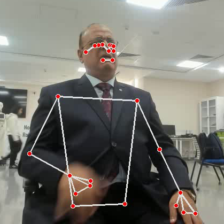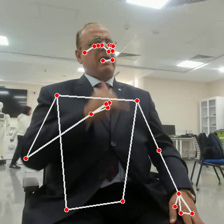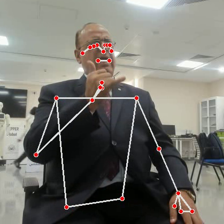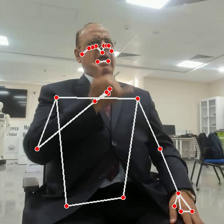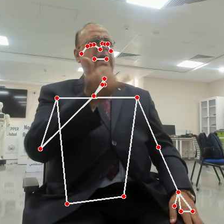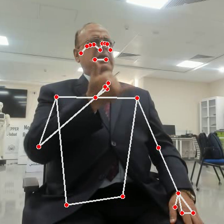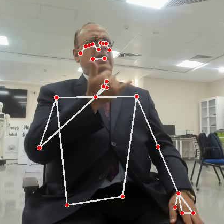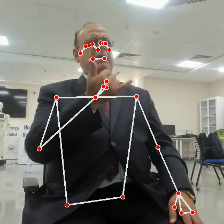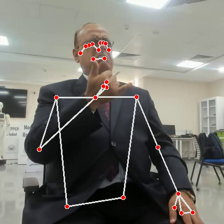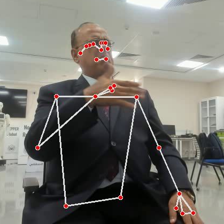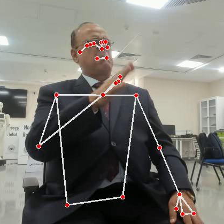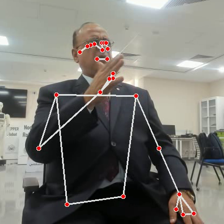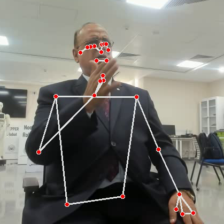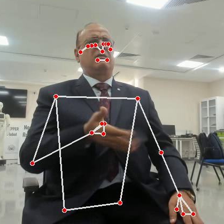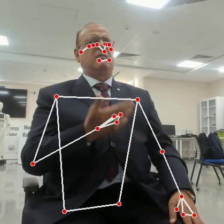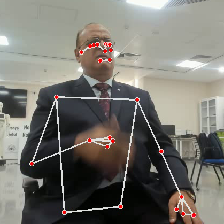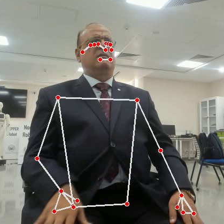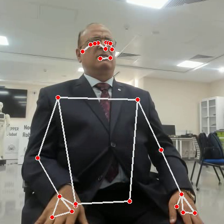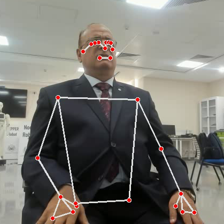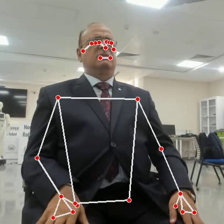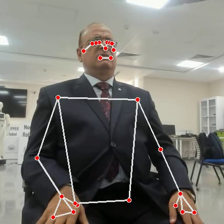sabhlala